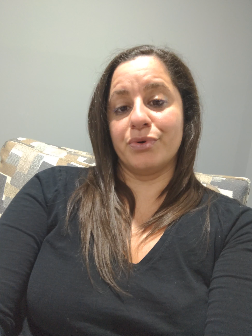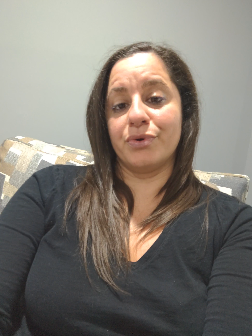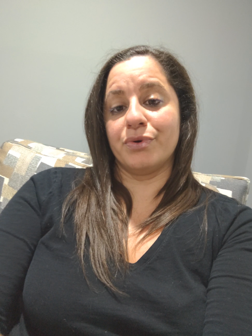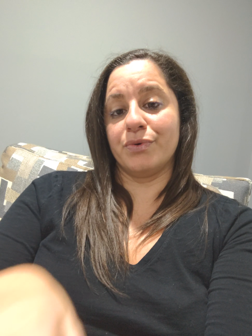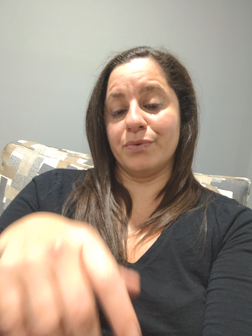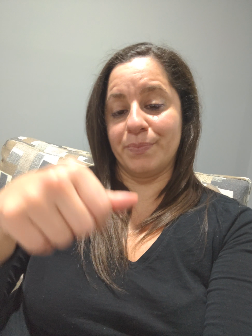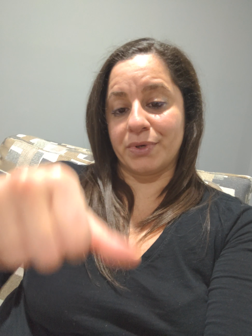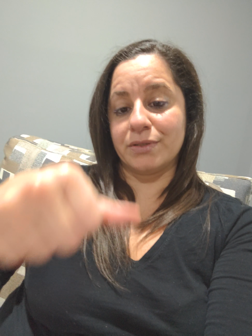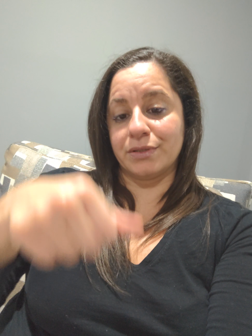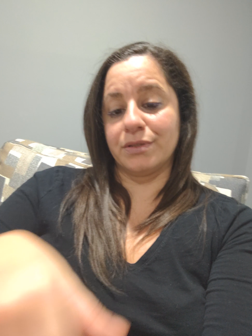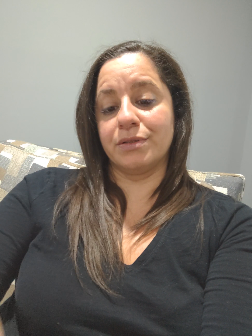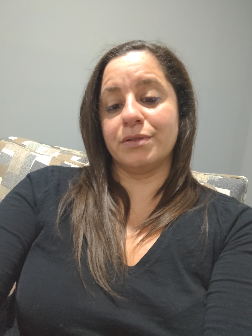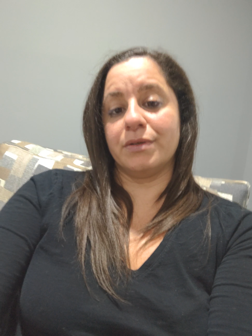puzzle